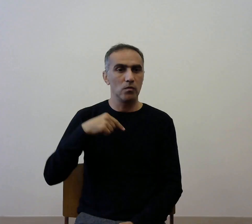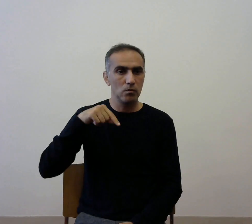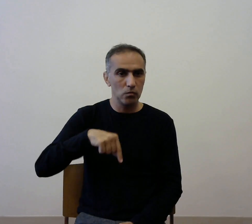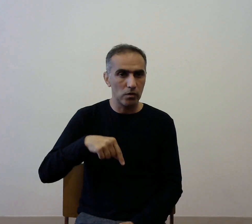bura